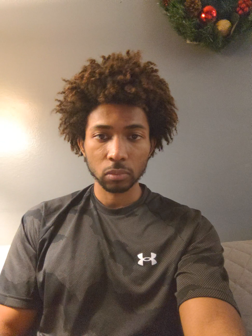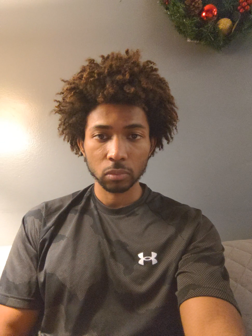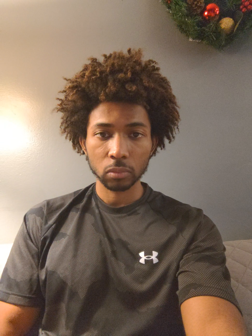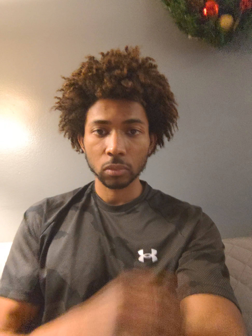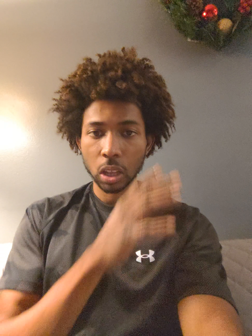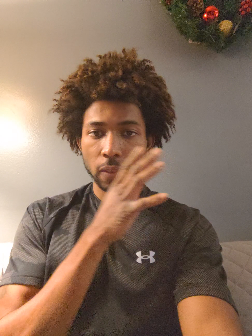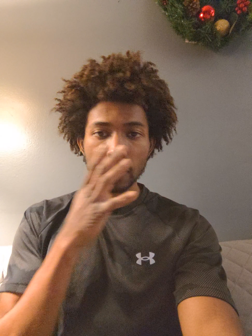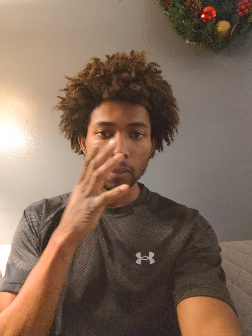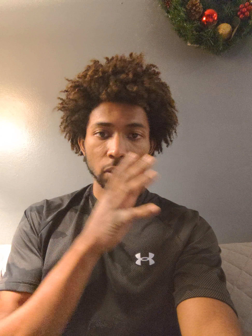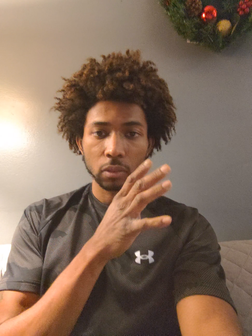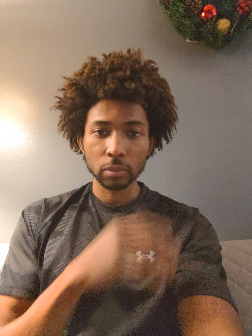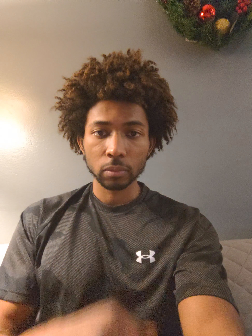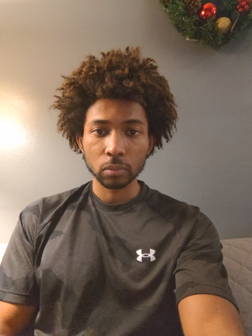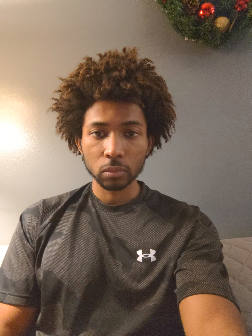farm